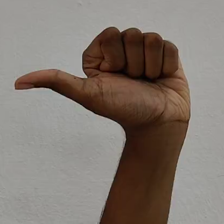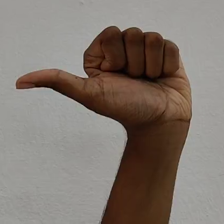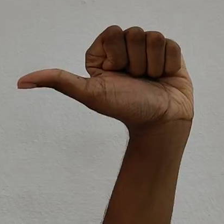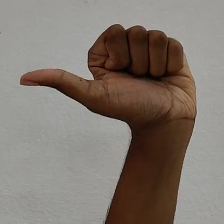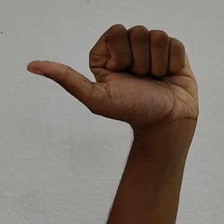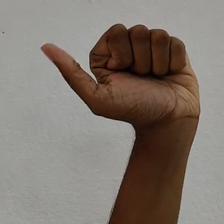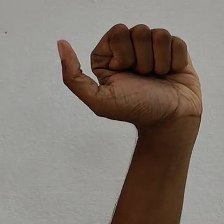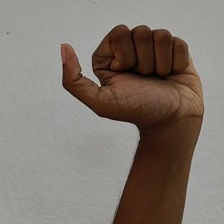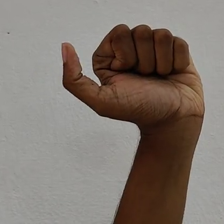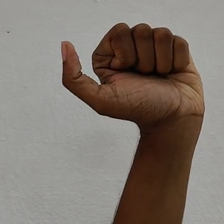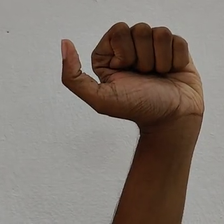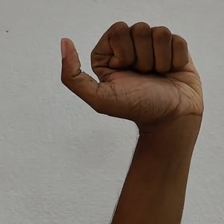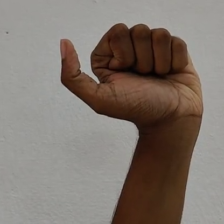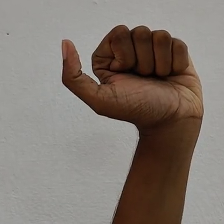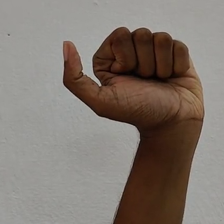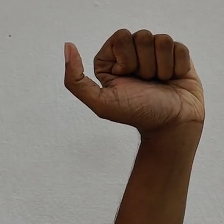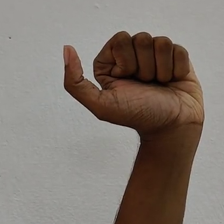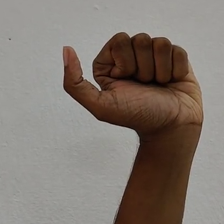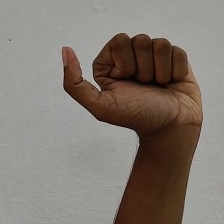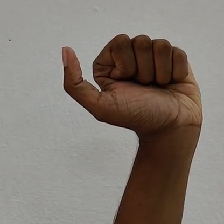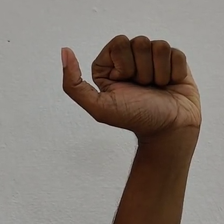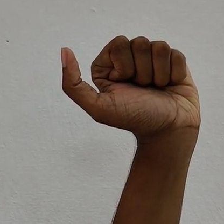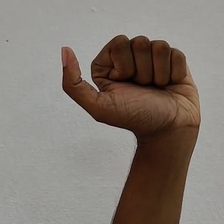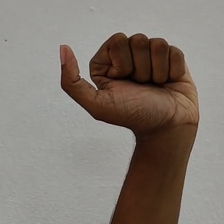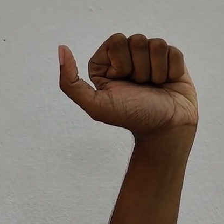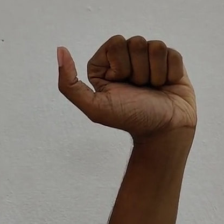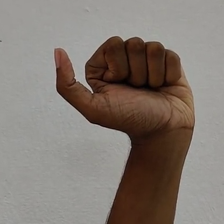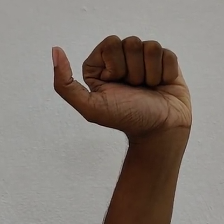ഏ